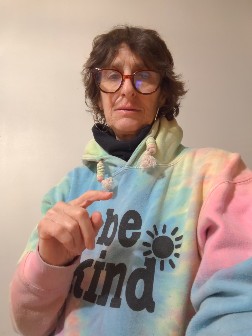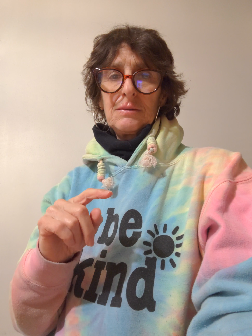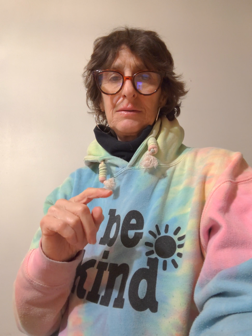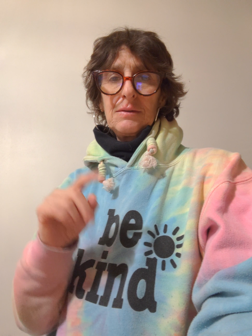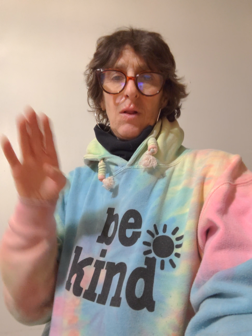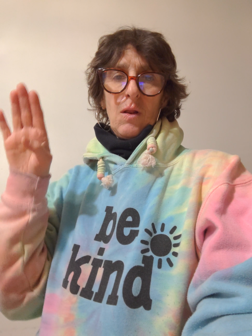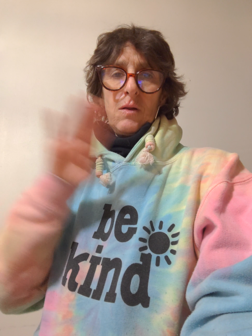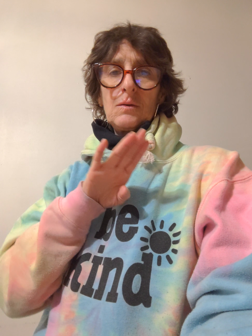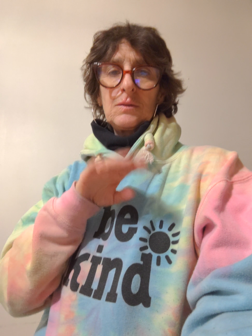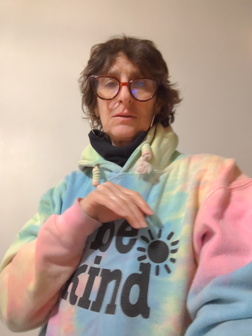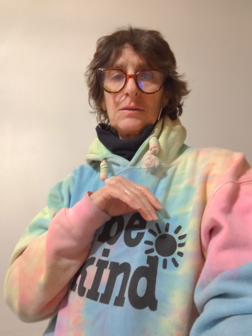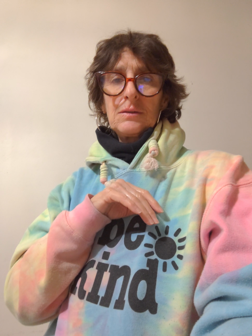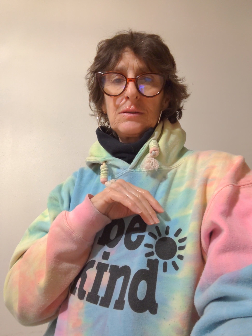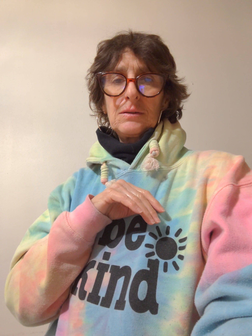close